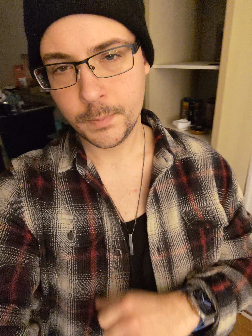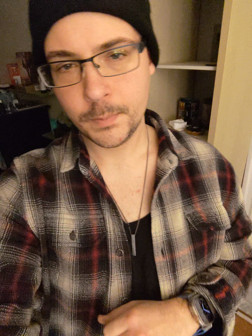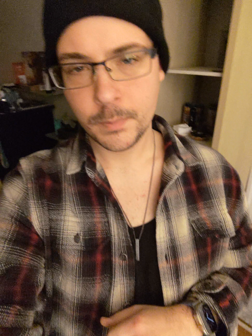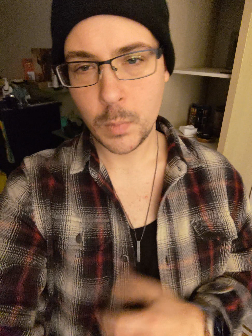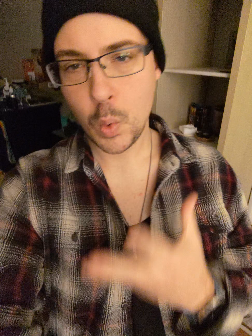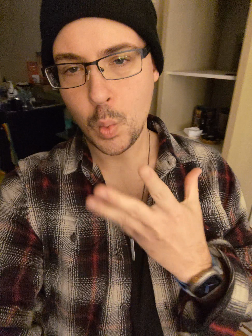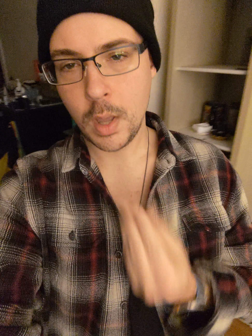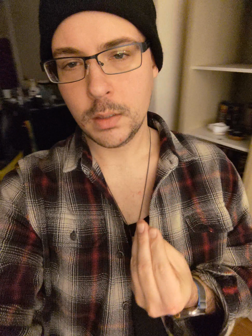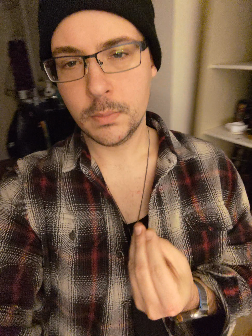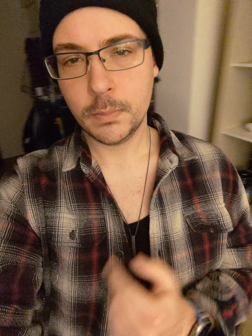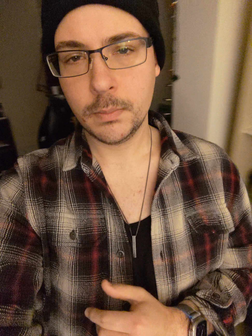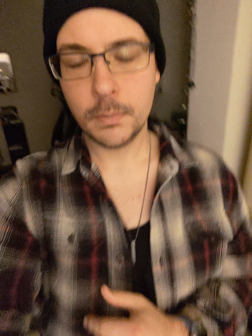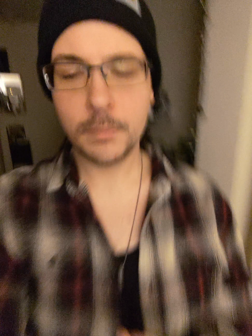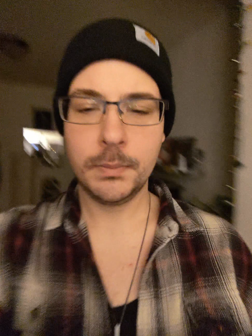wet